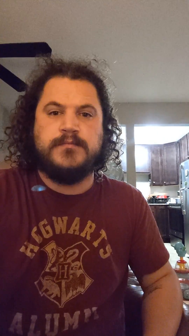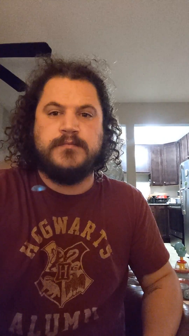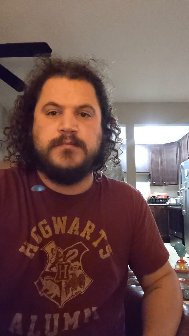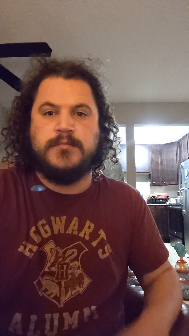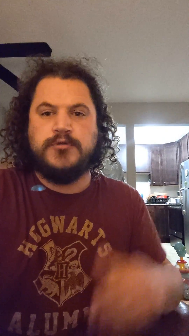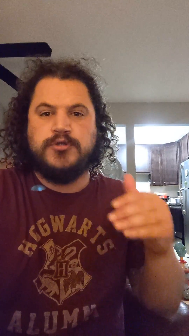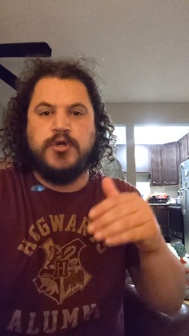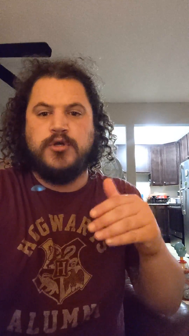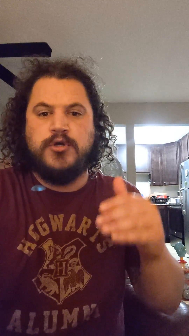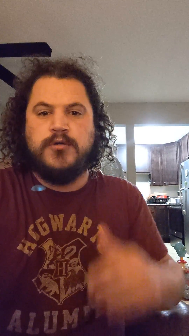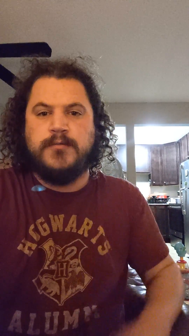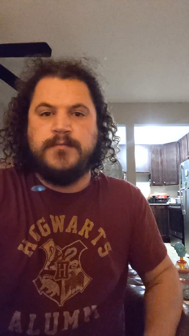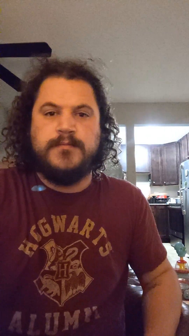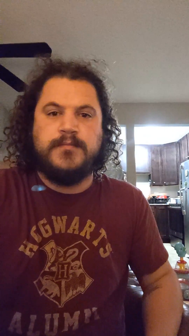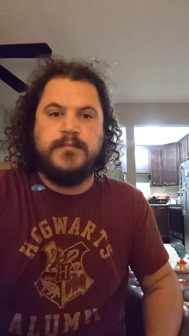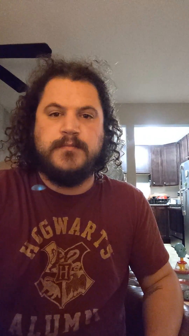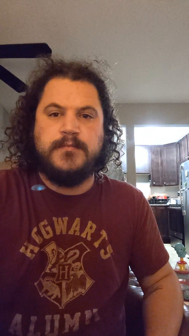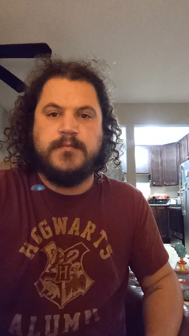doctor